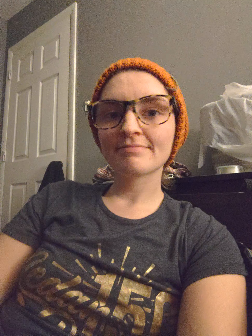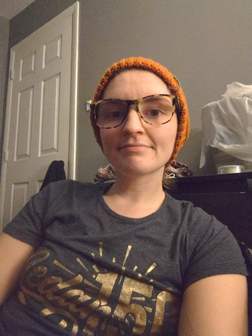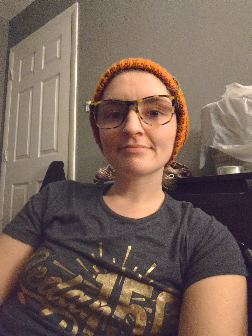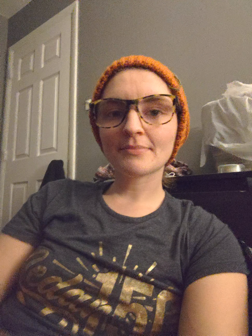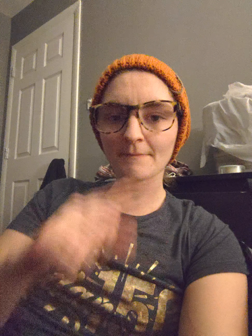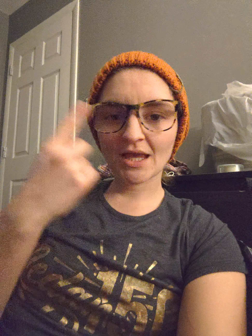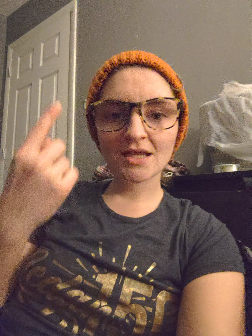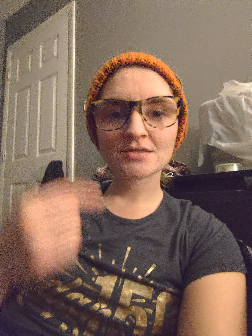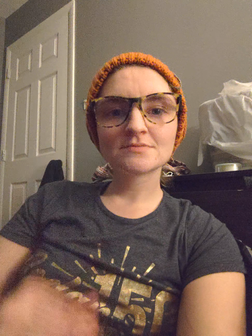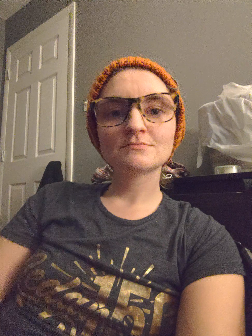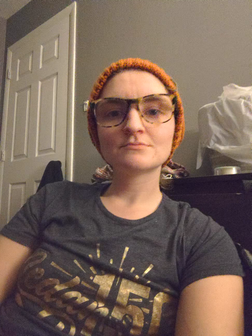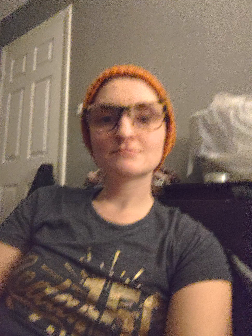black